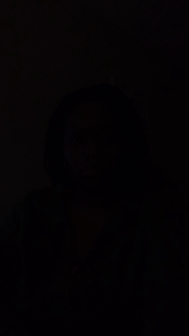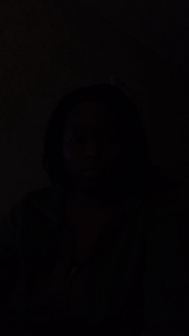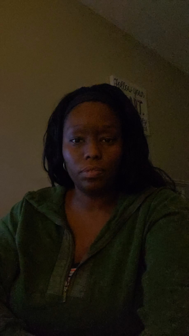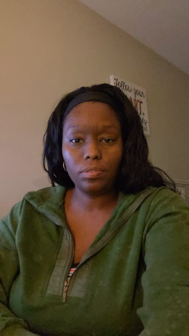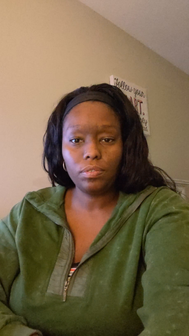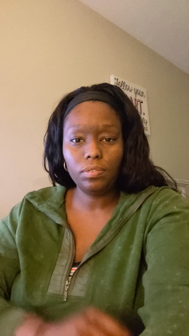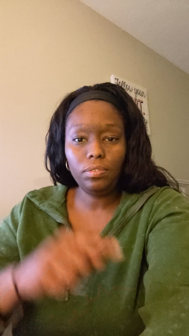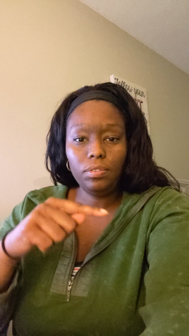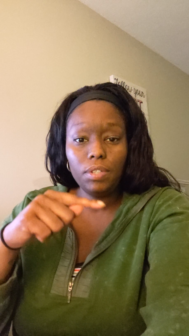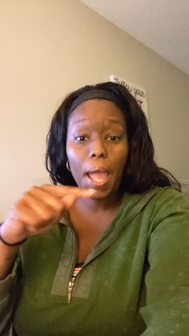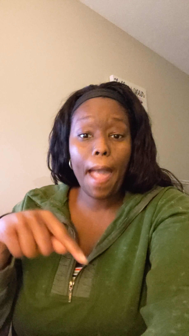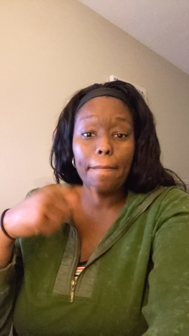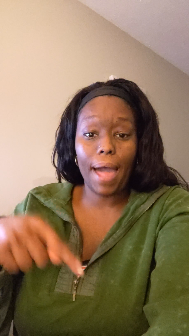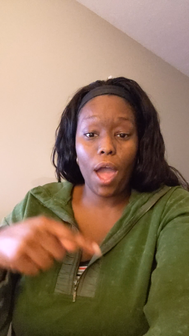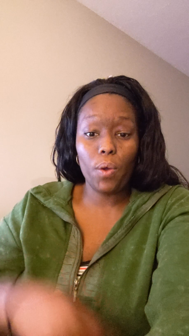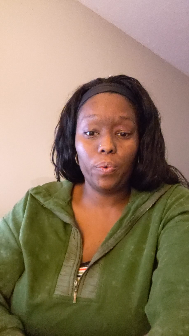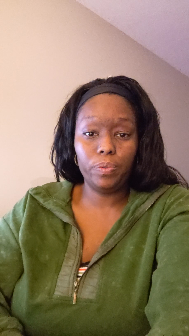about